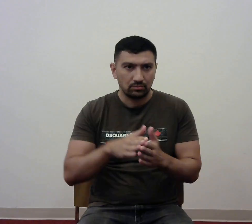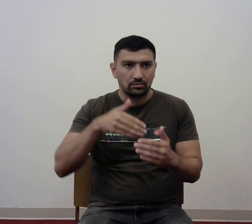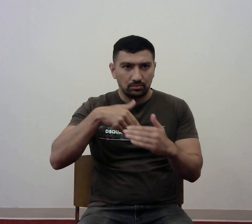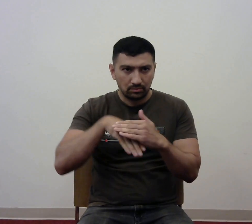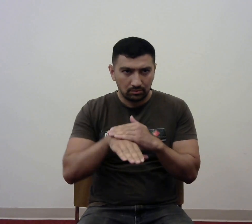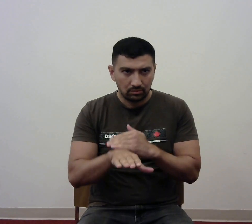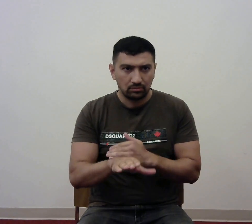metro